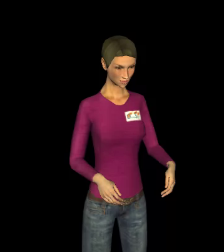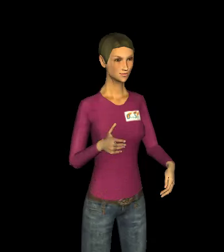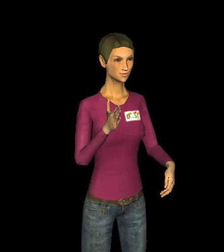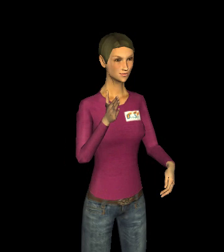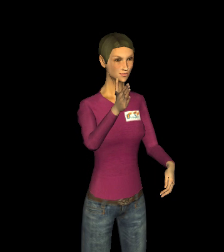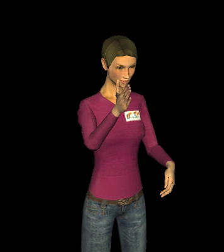مستقبل